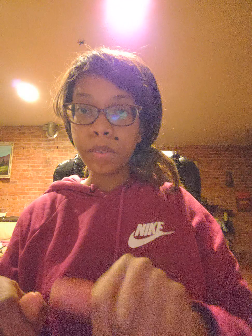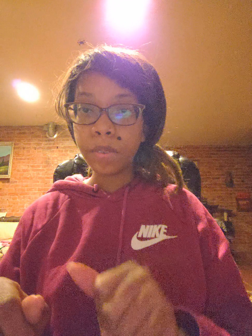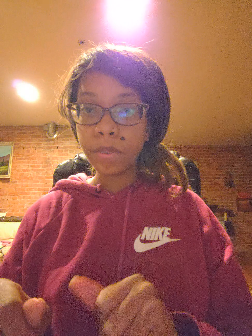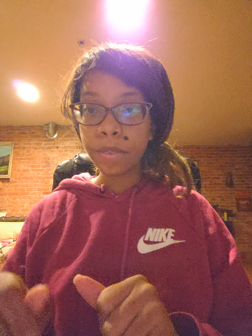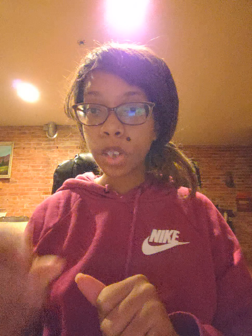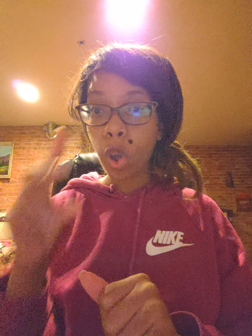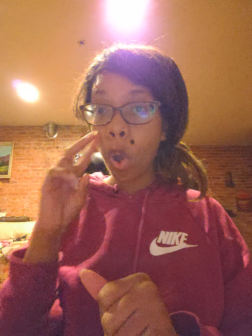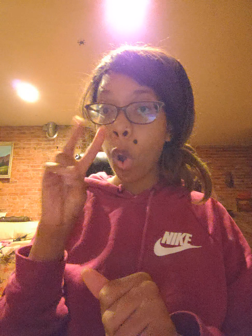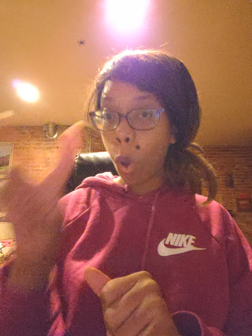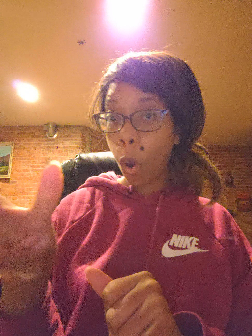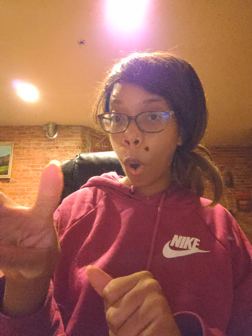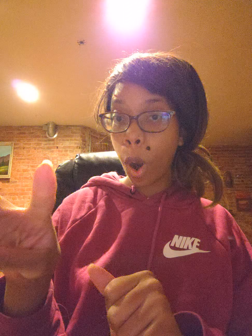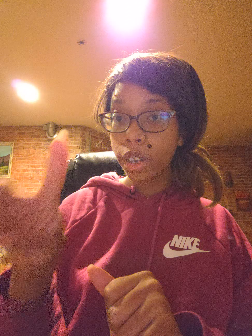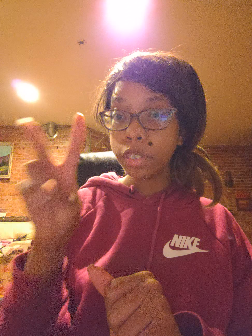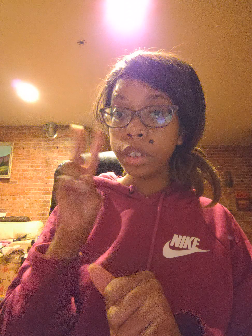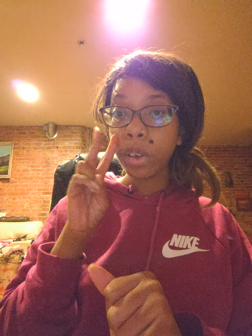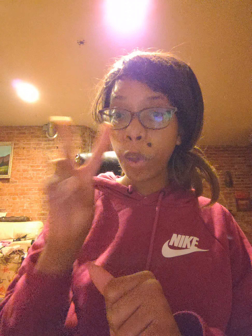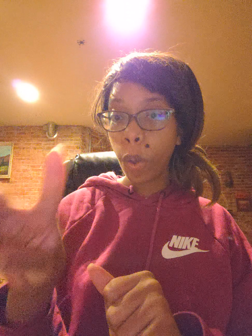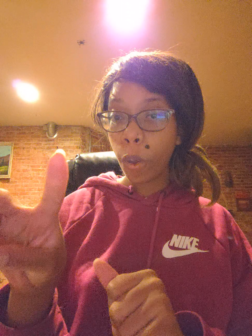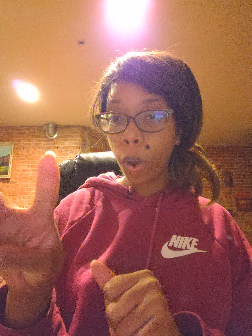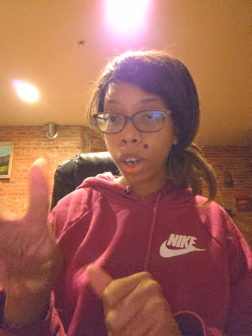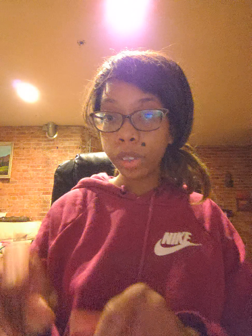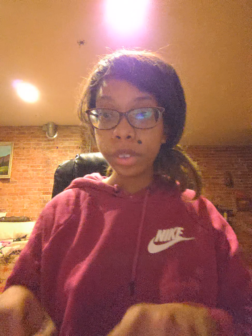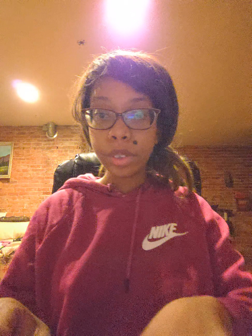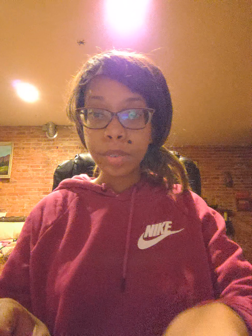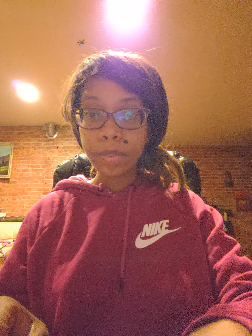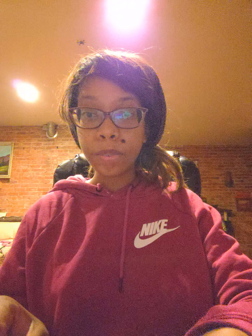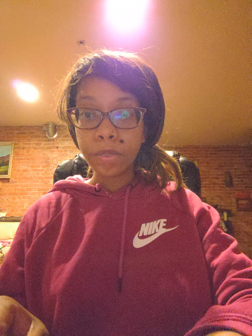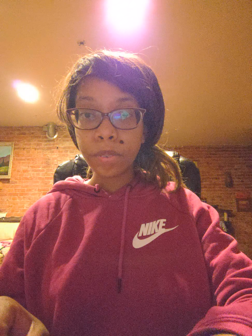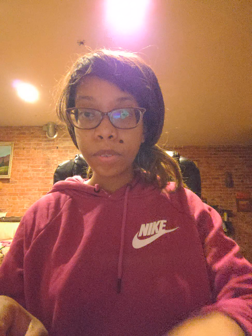look